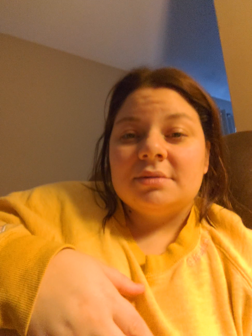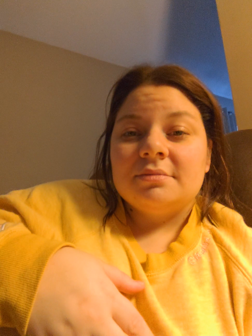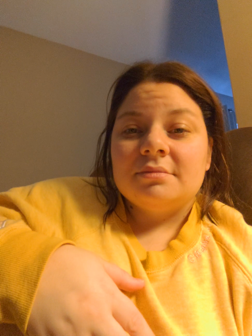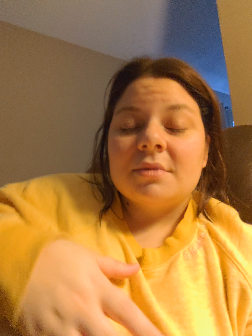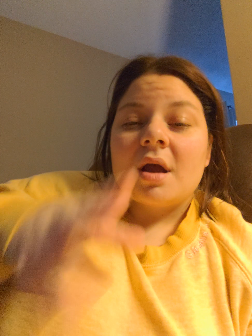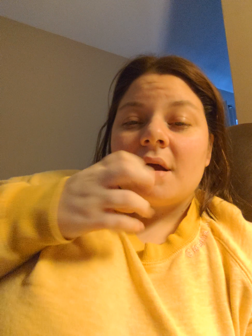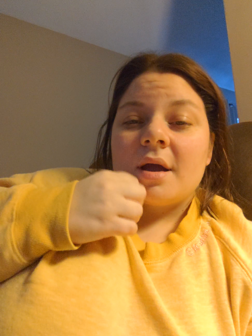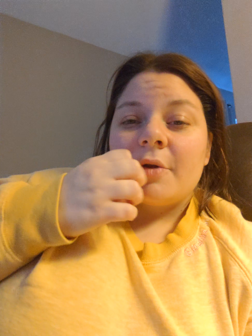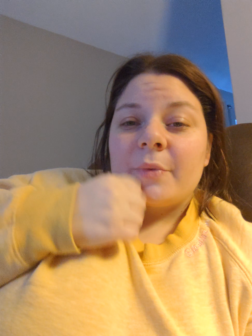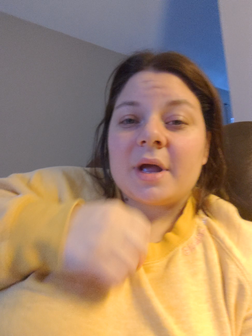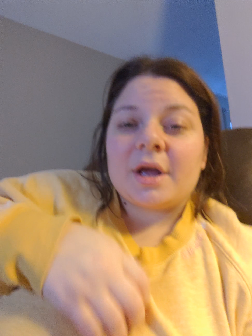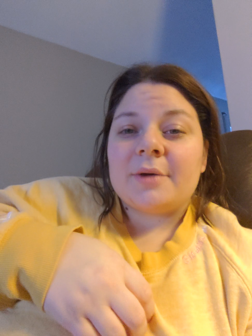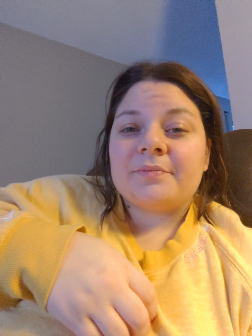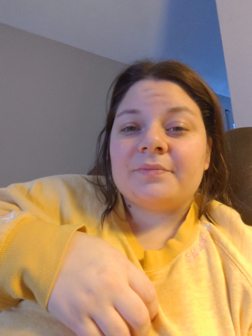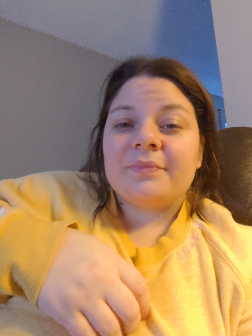underwear